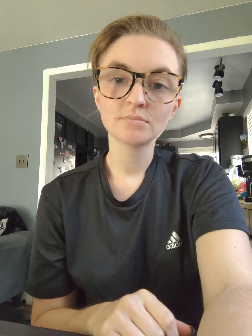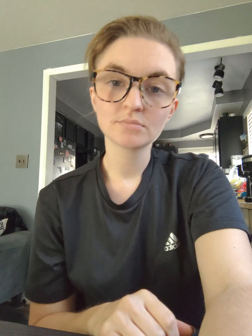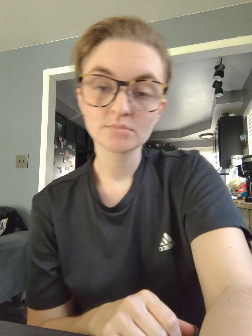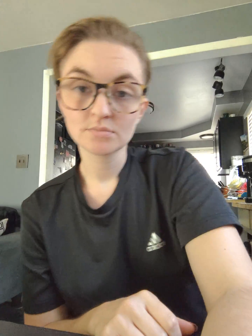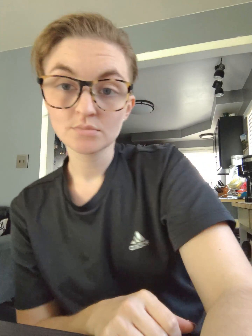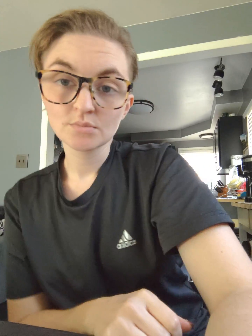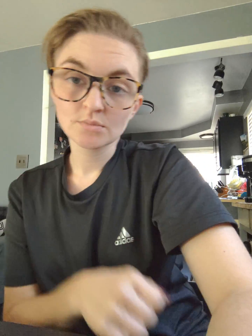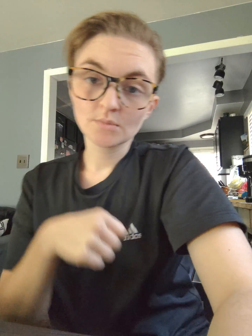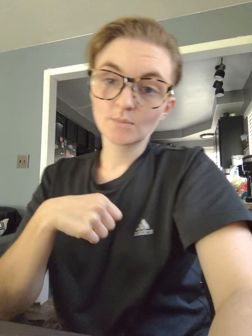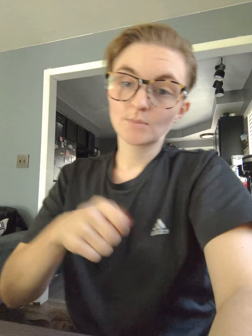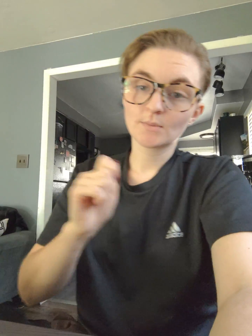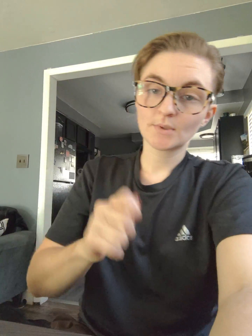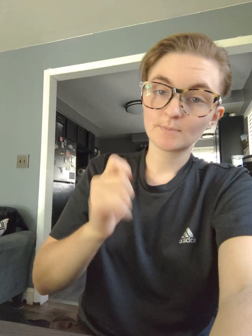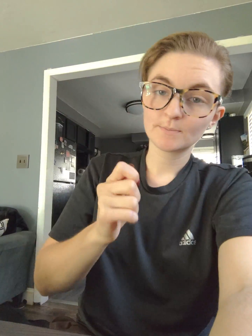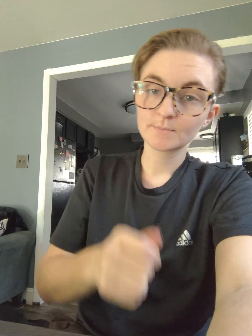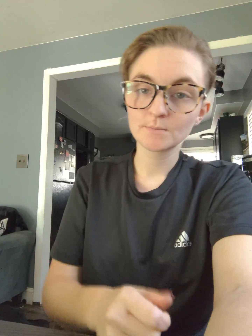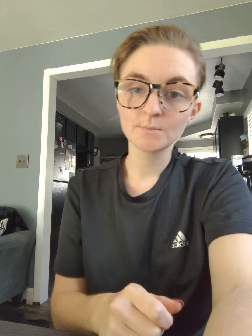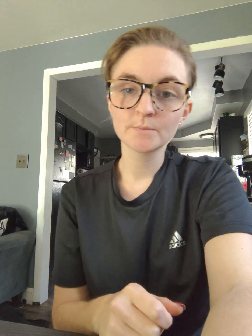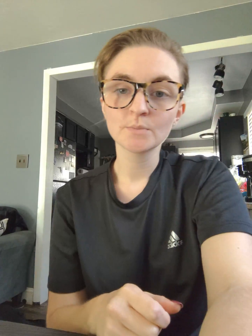cart